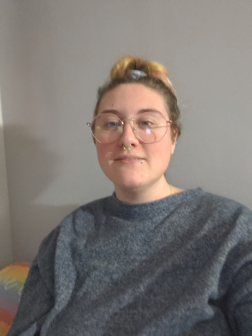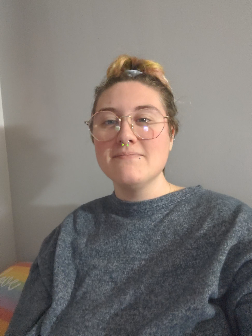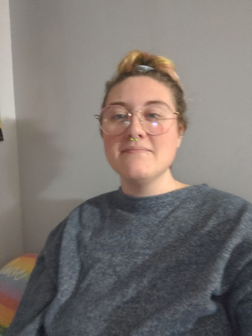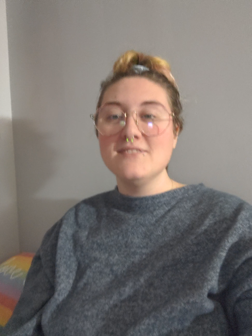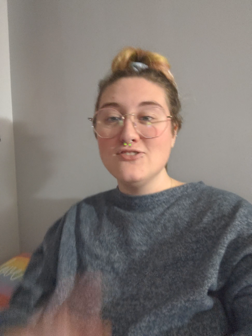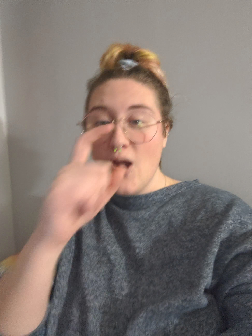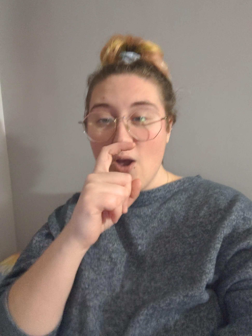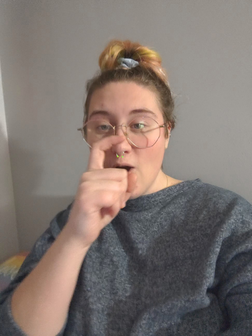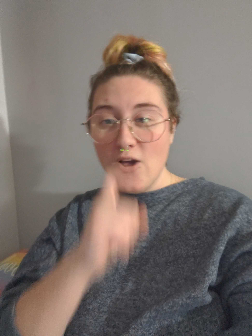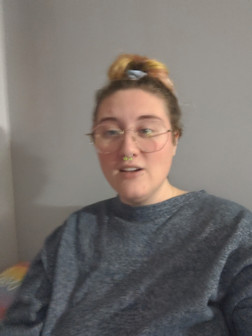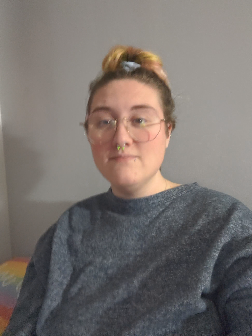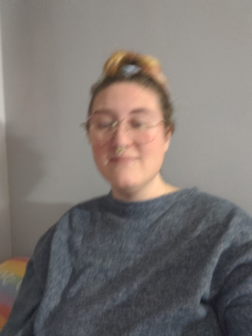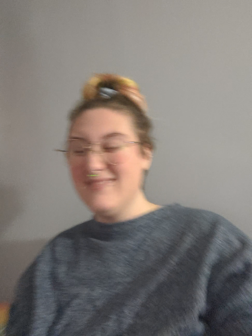doll